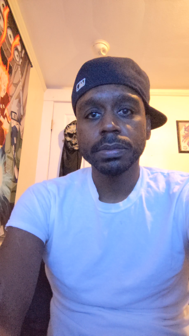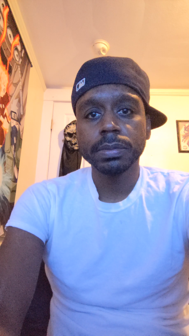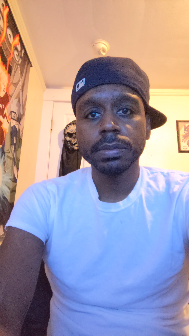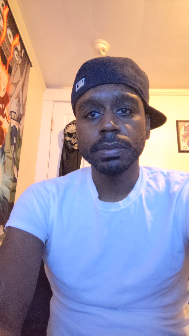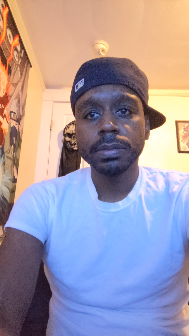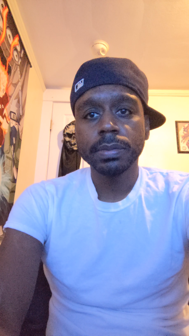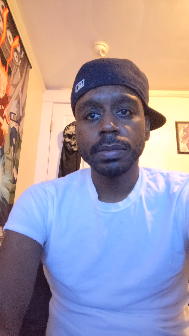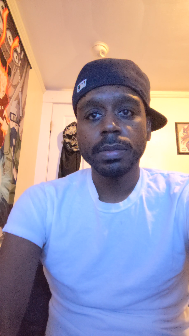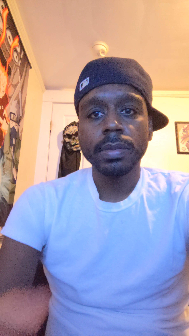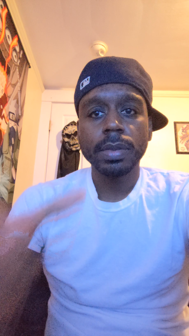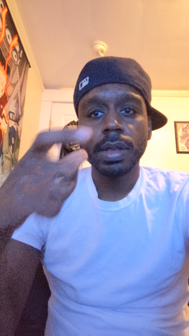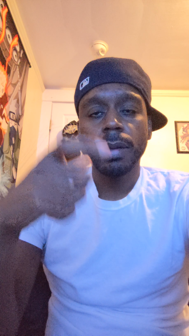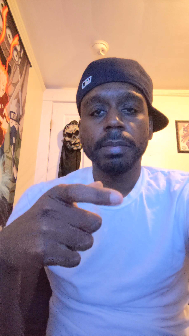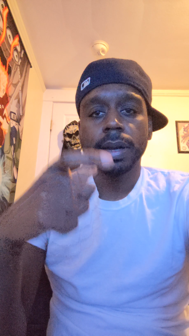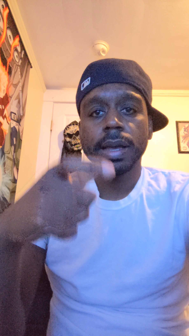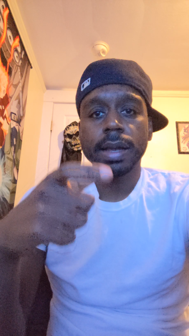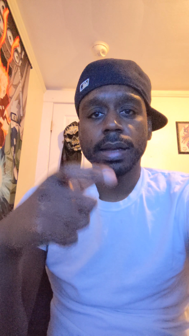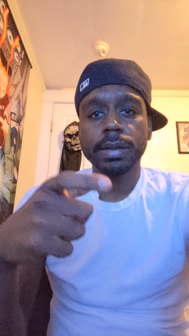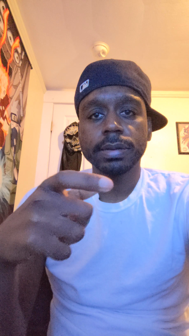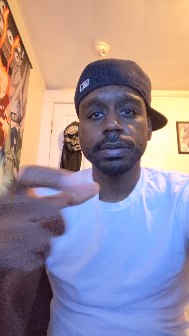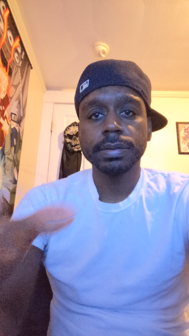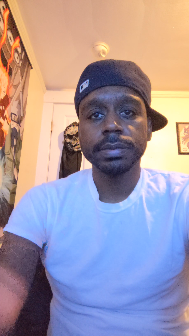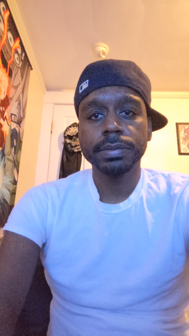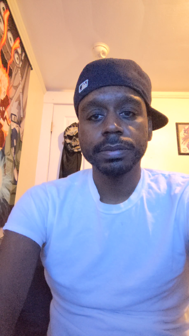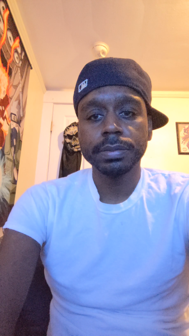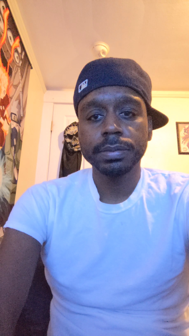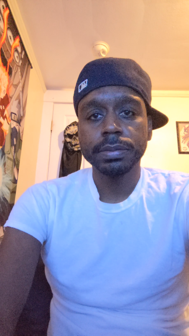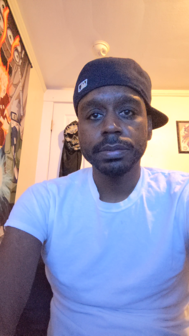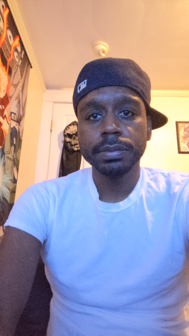plate